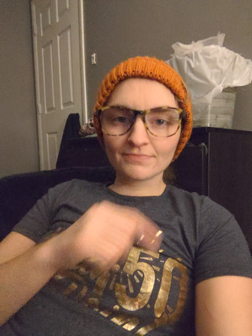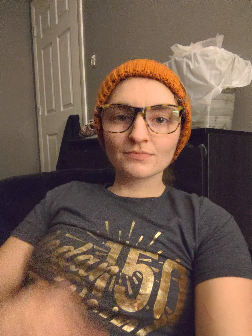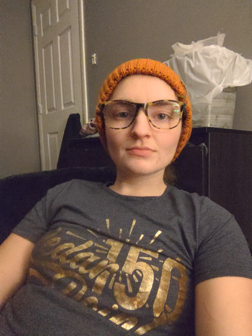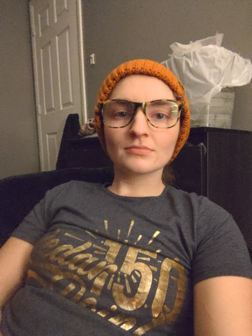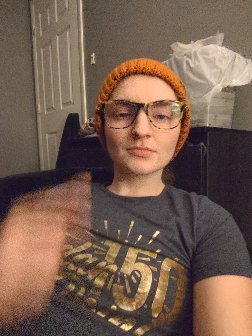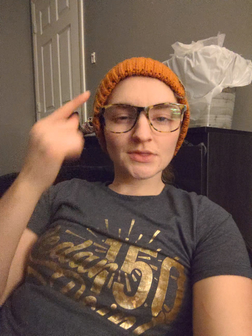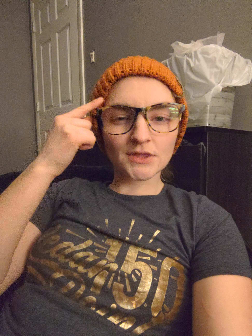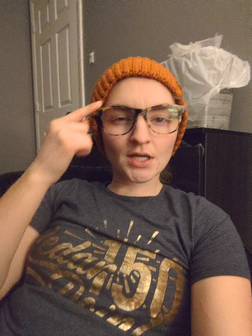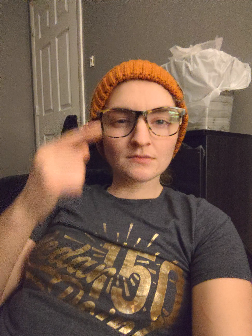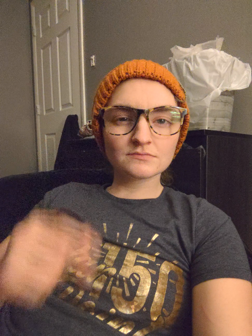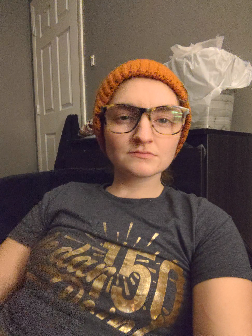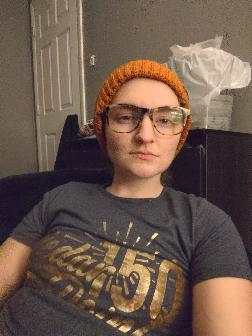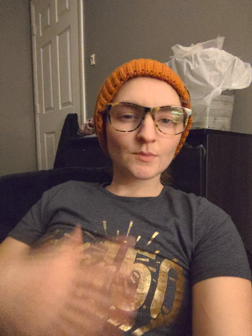think